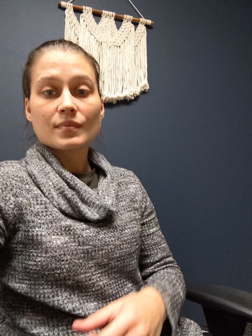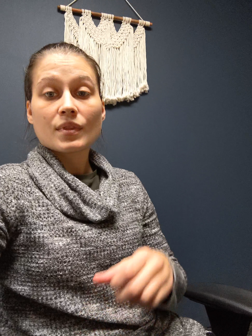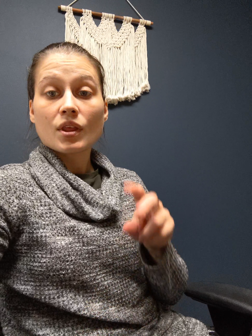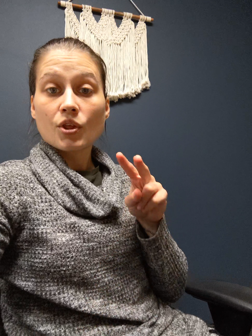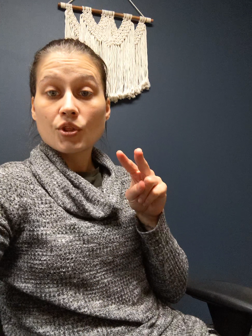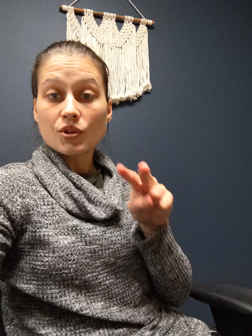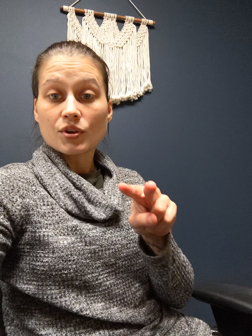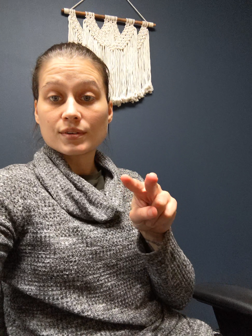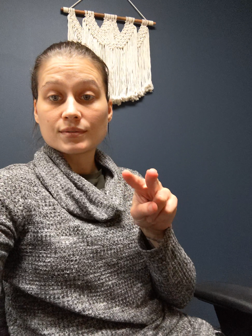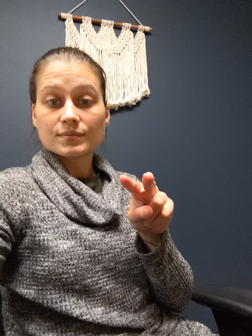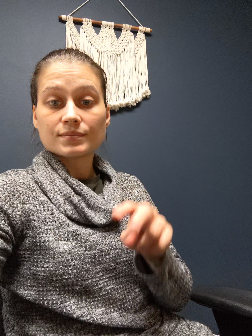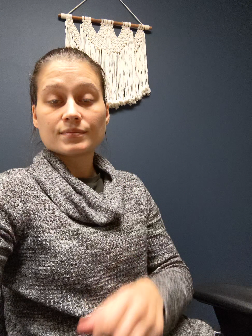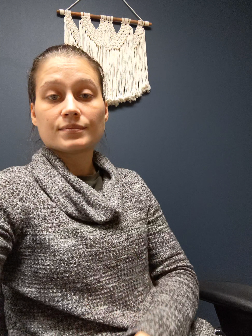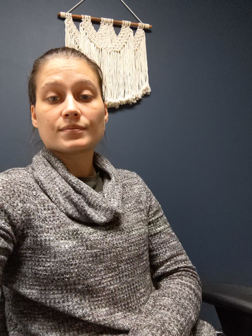look